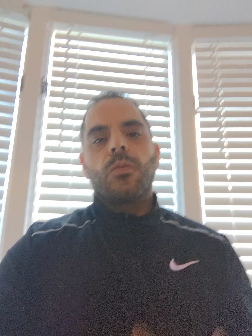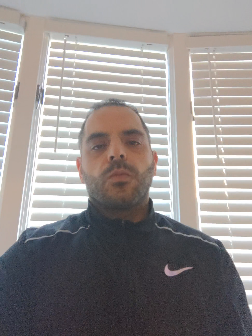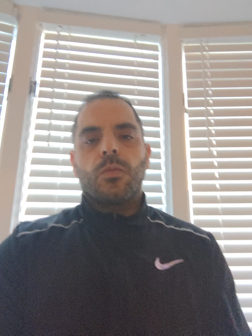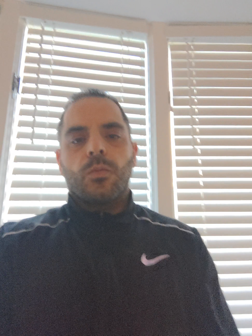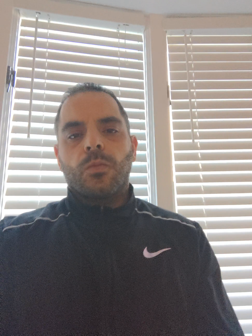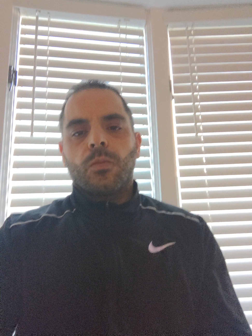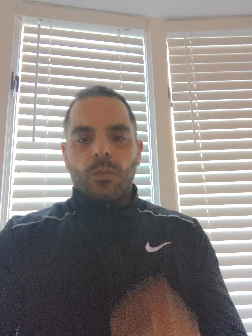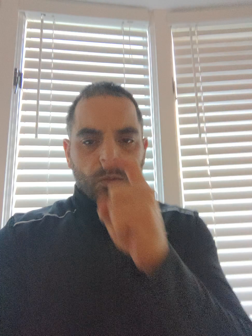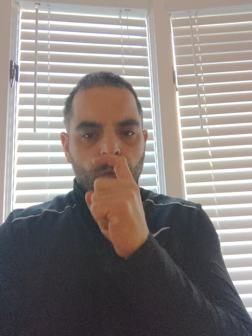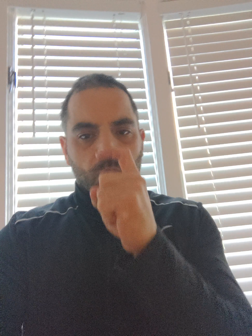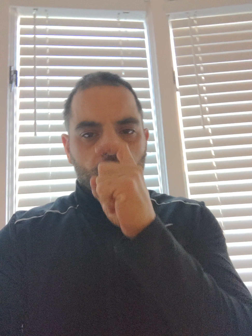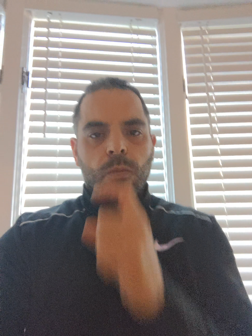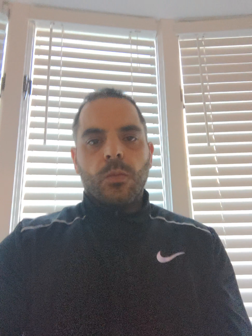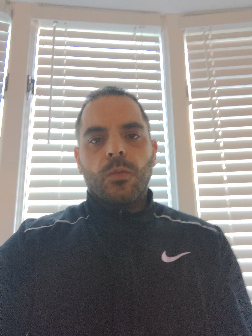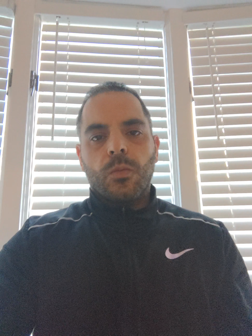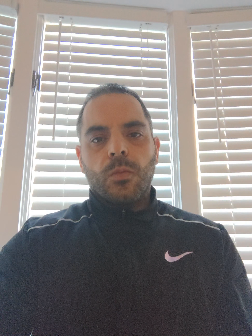doll